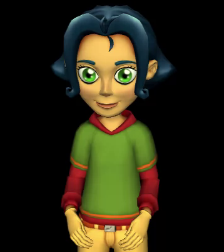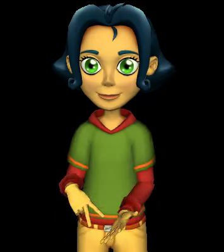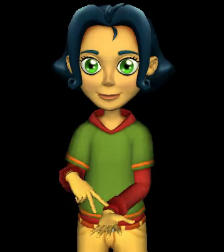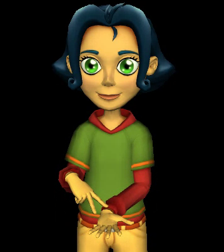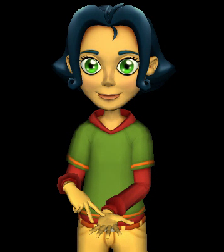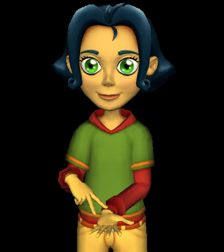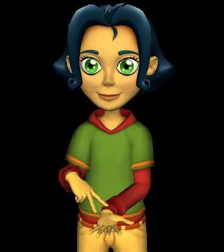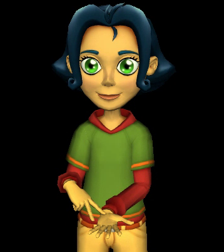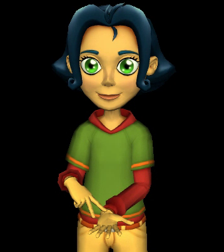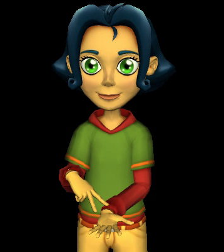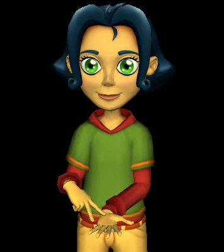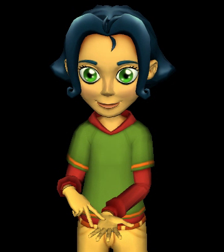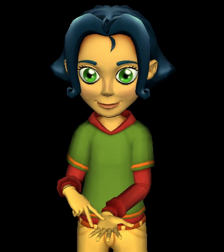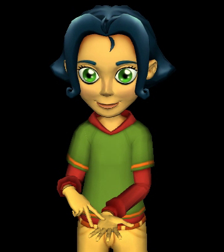شوكة